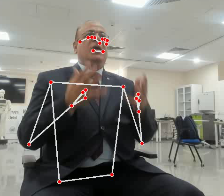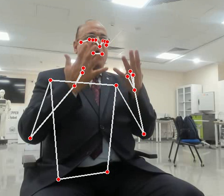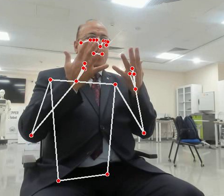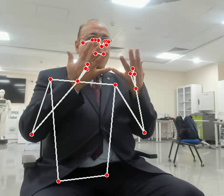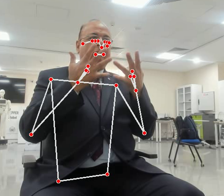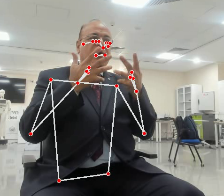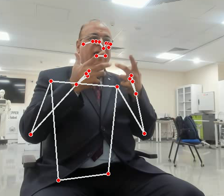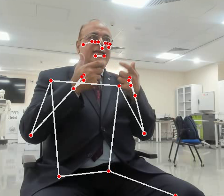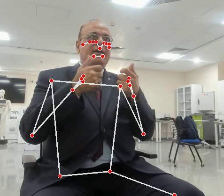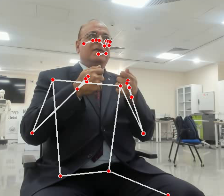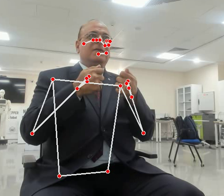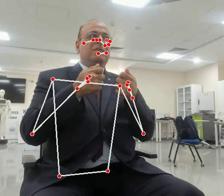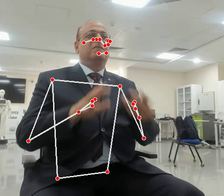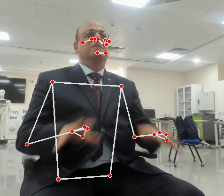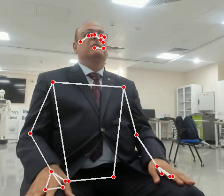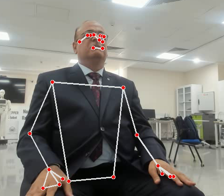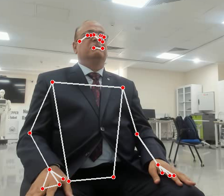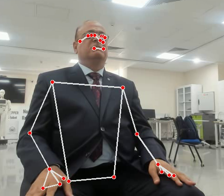whda whda